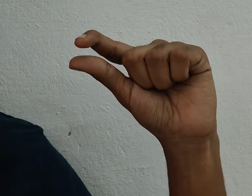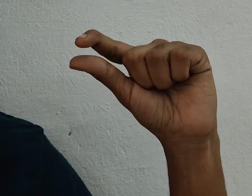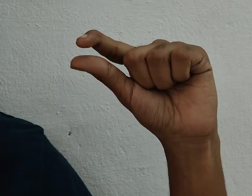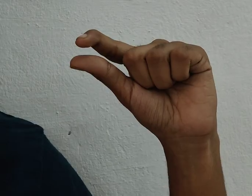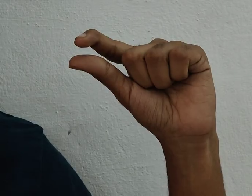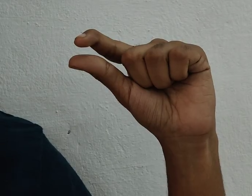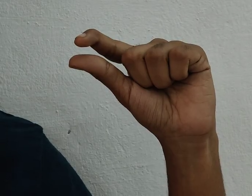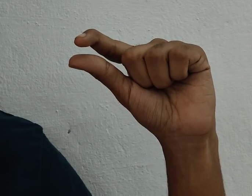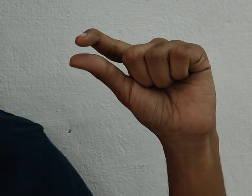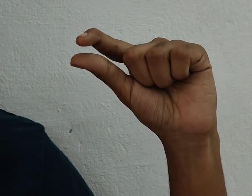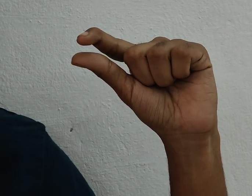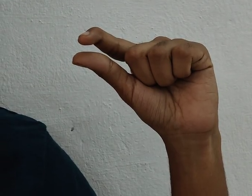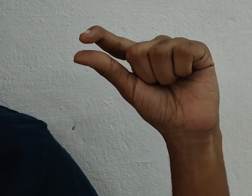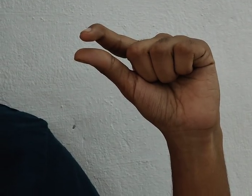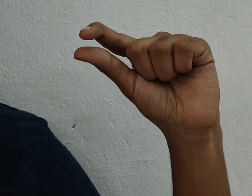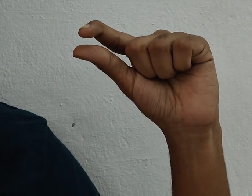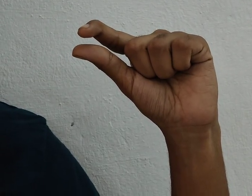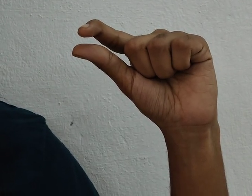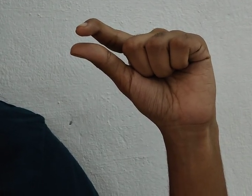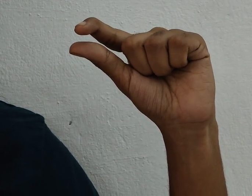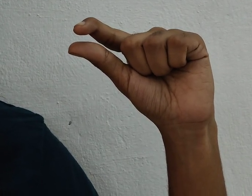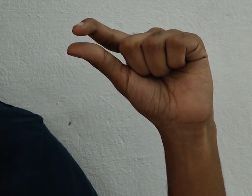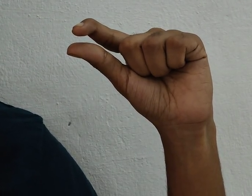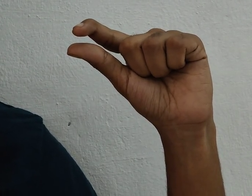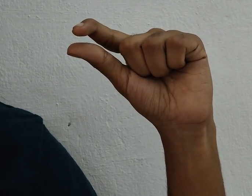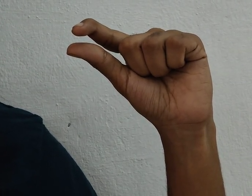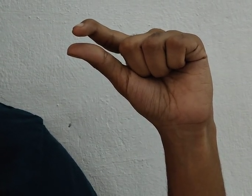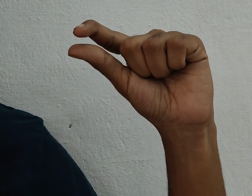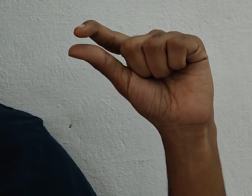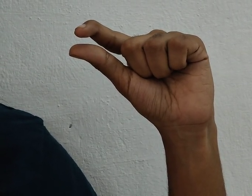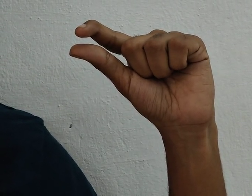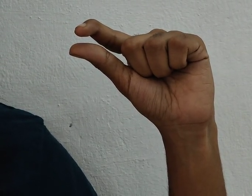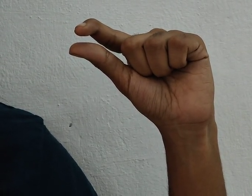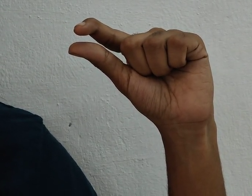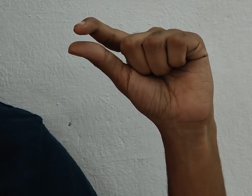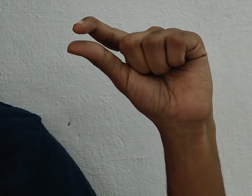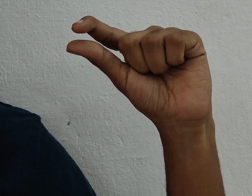ഉ